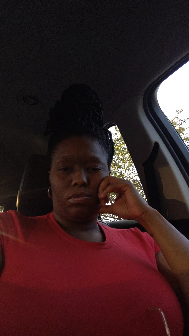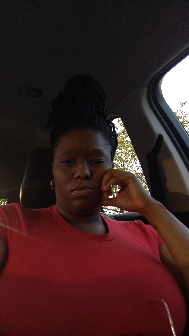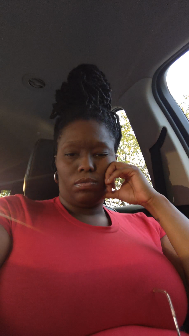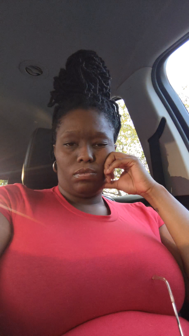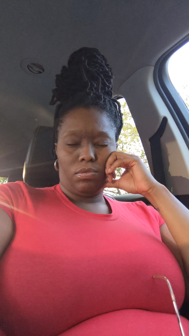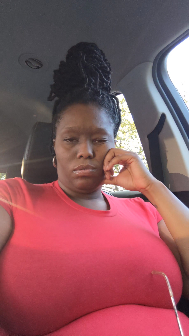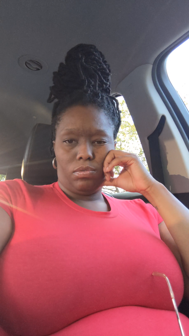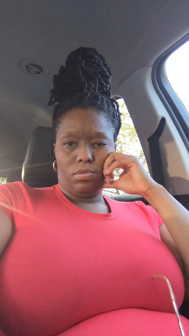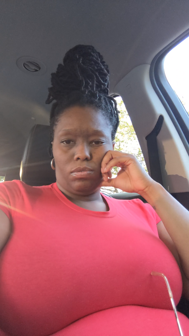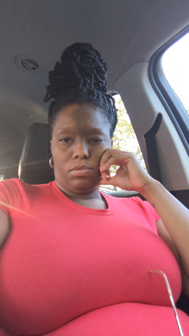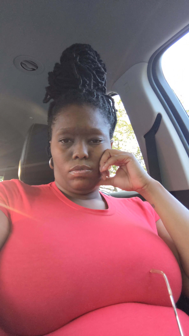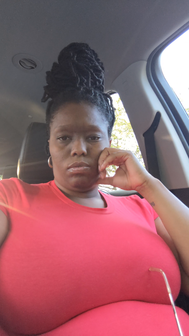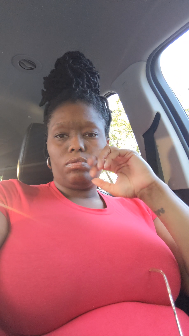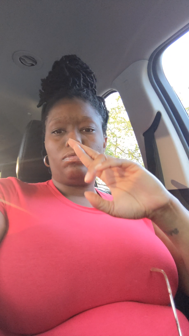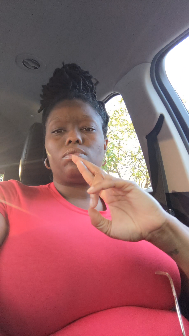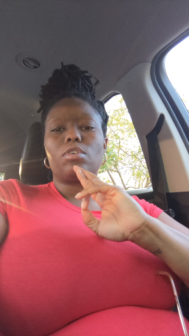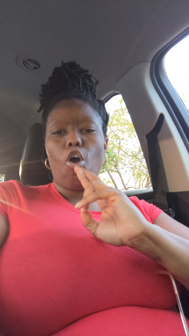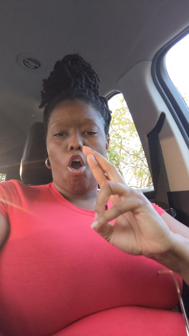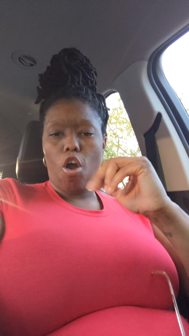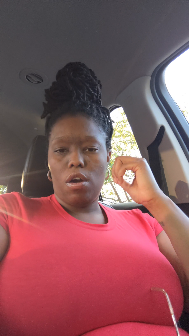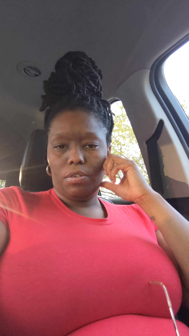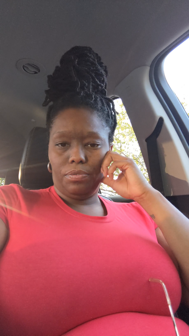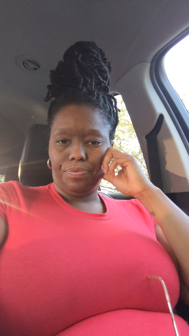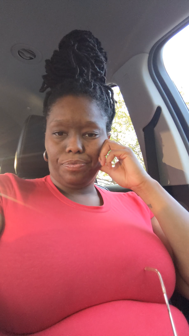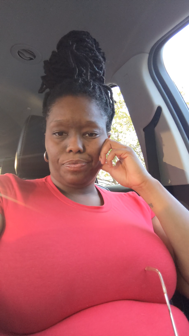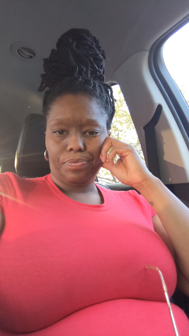are